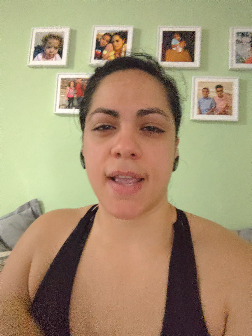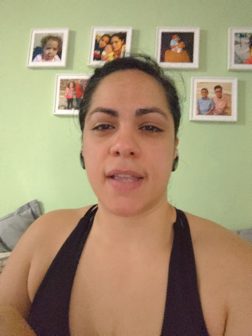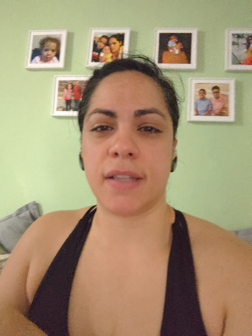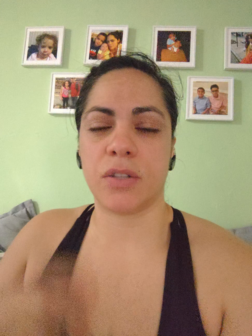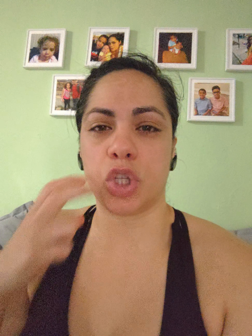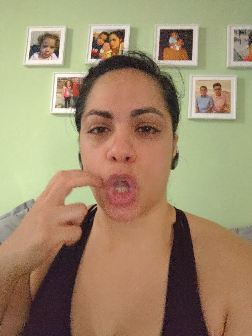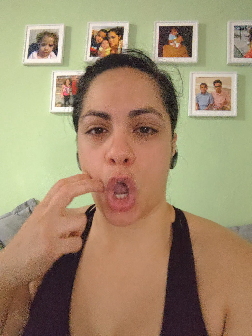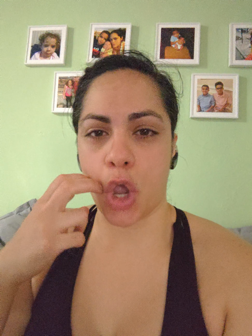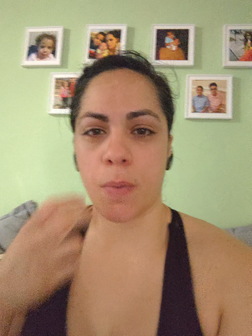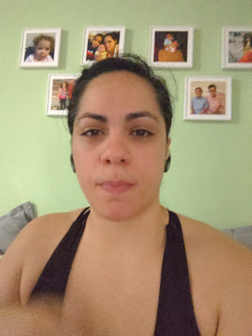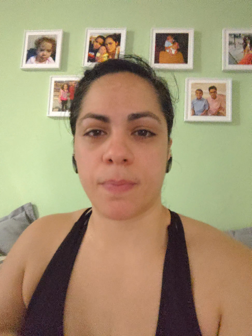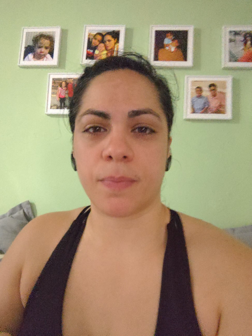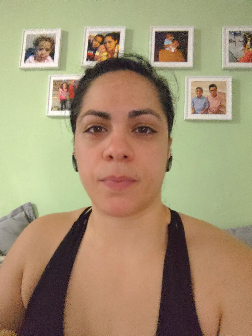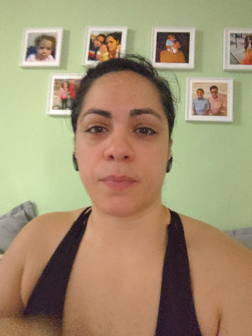gum